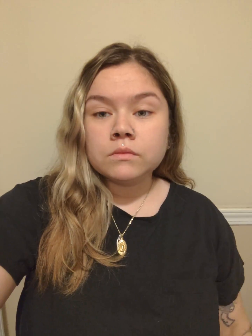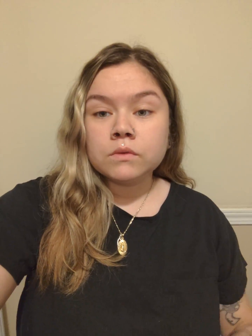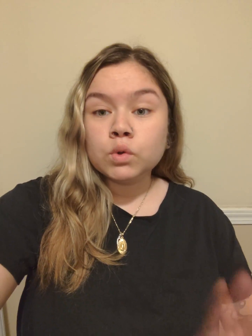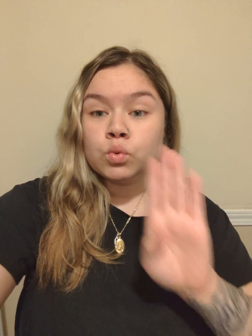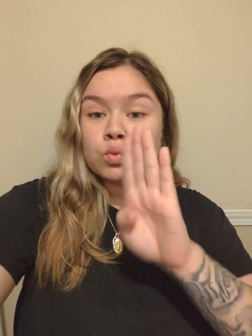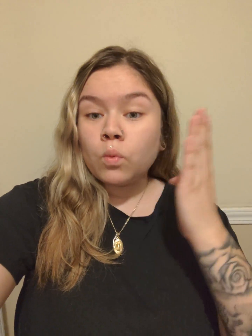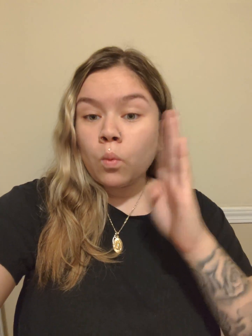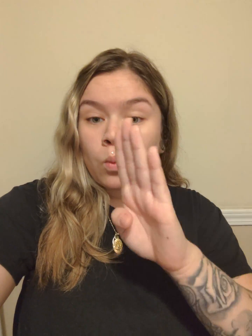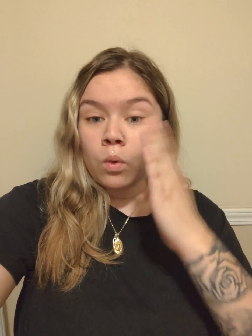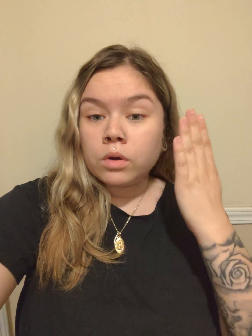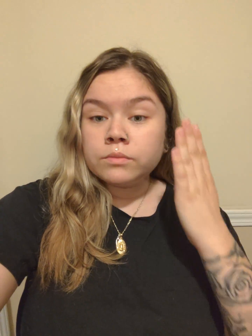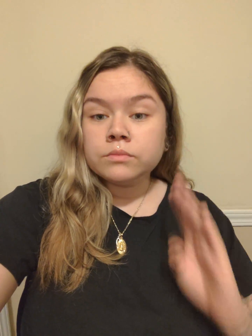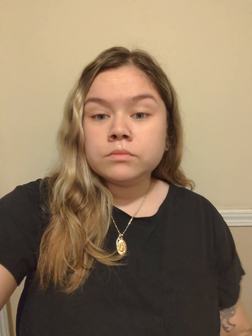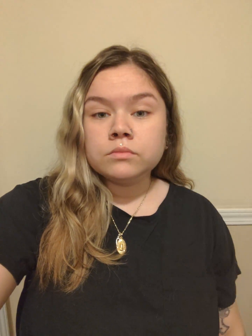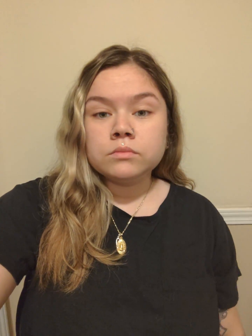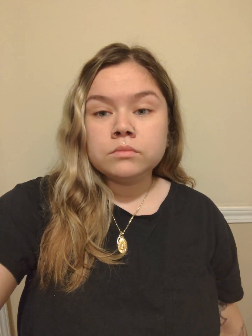door